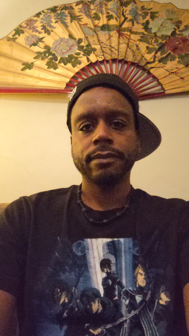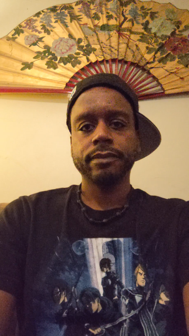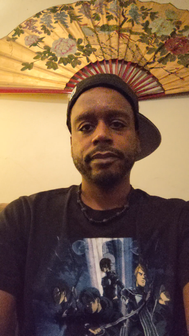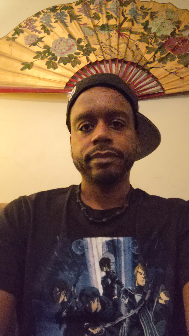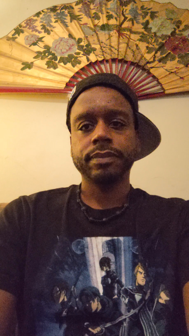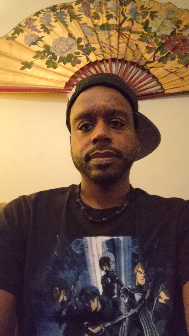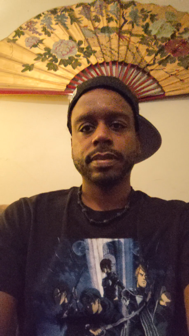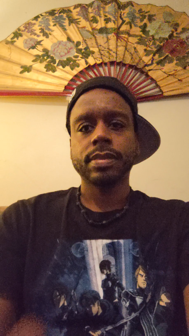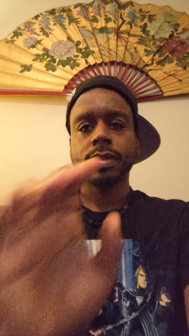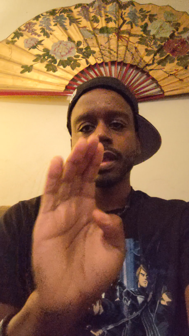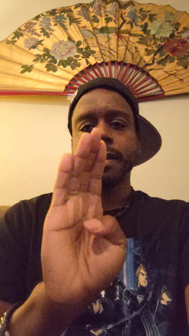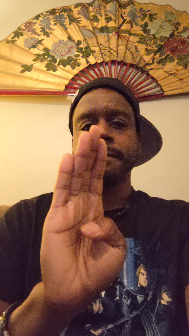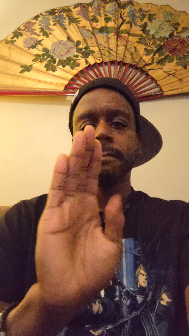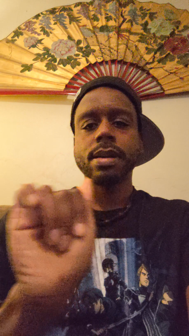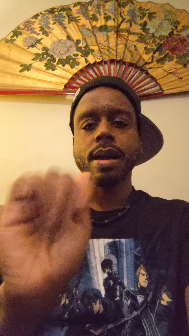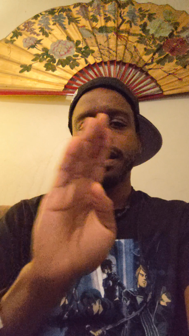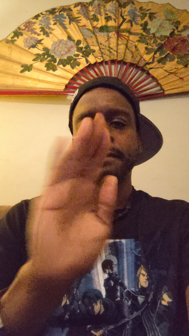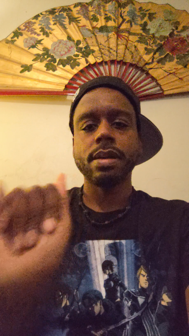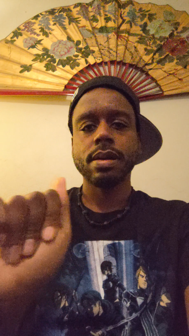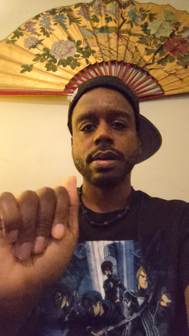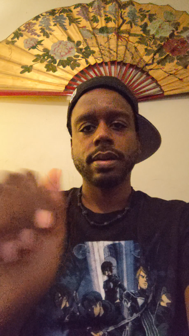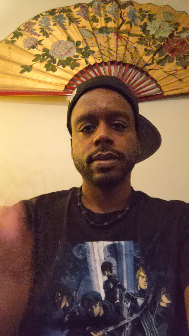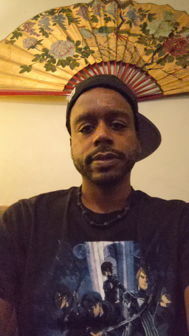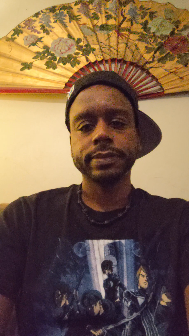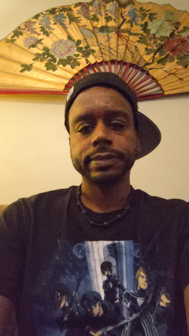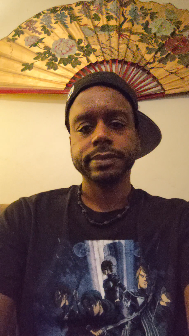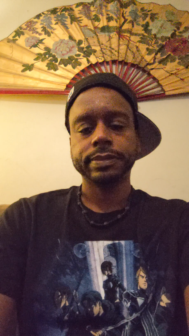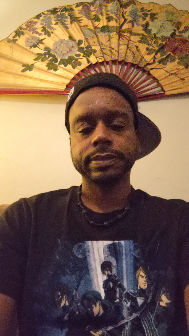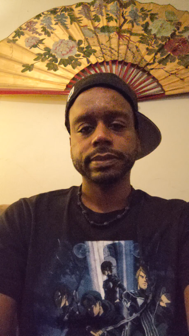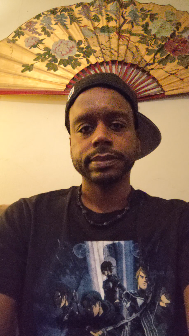baa baa